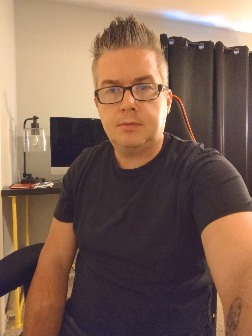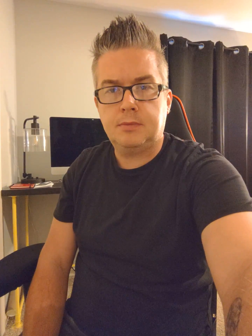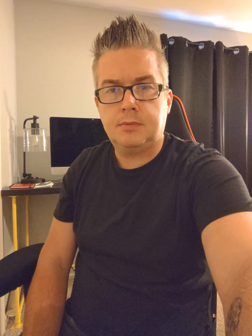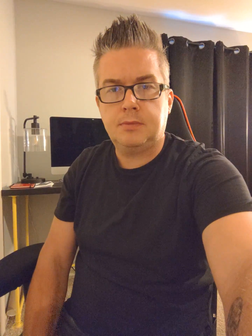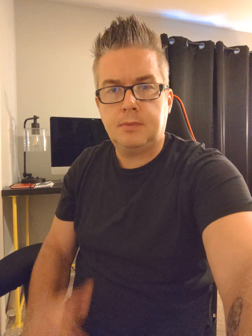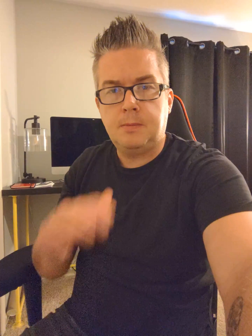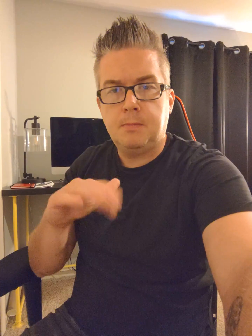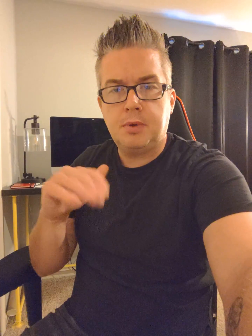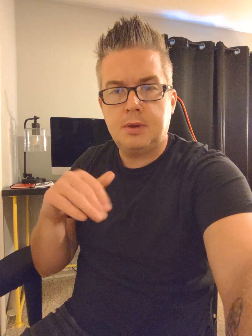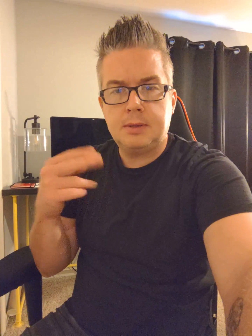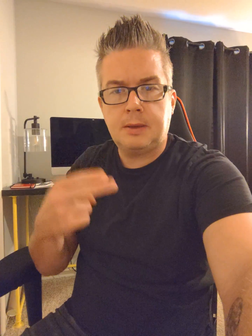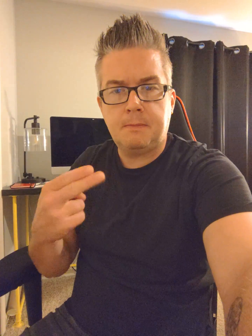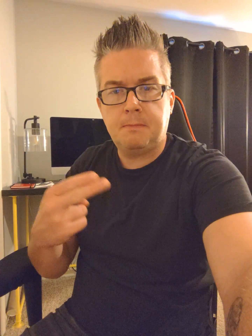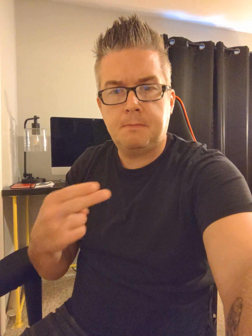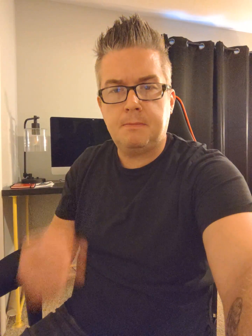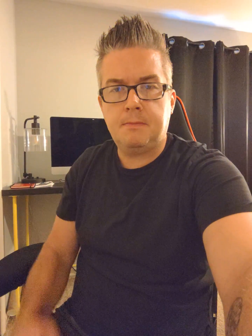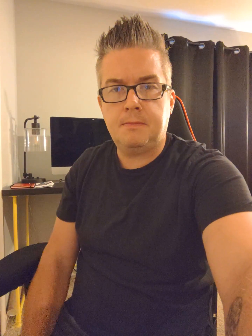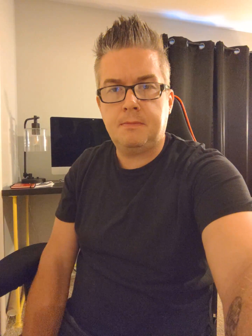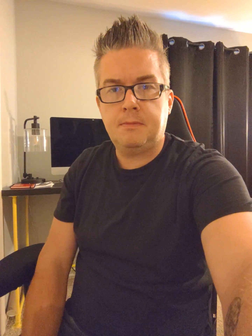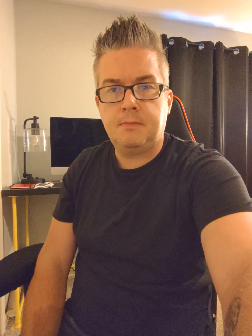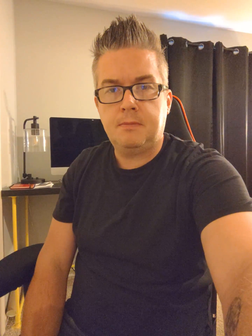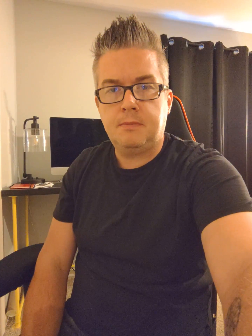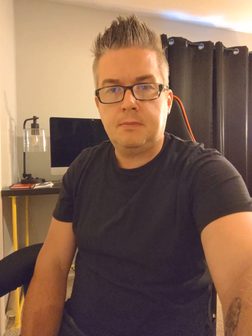pet's name